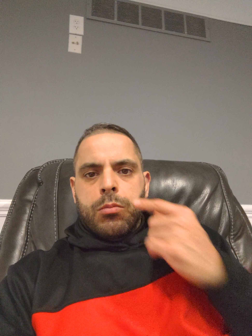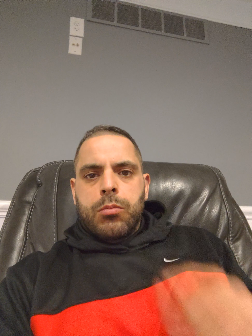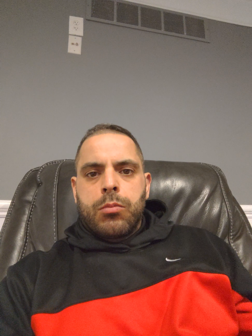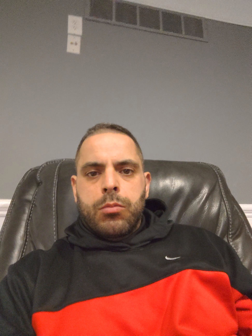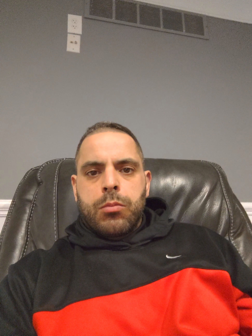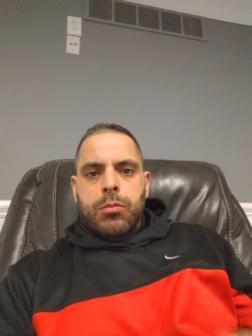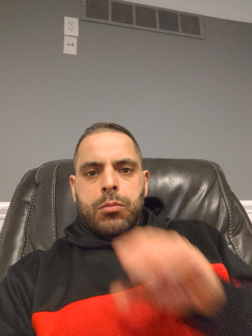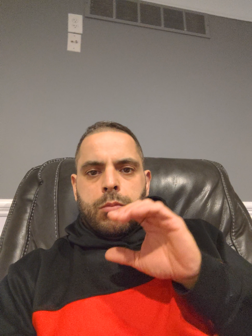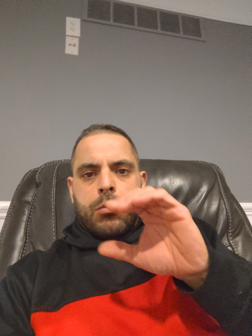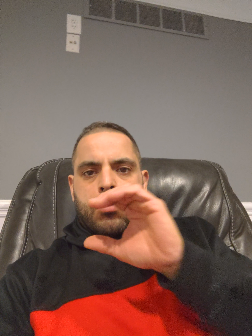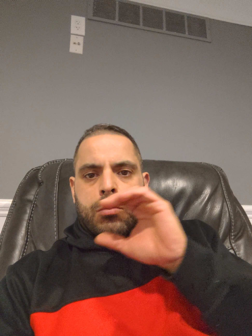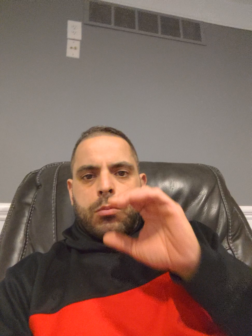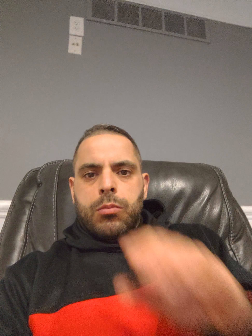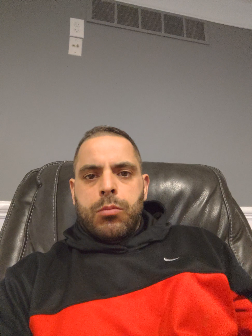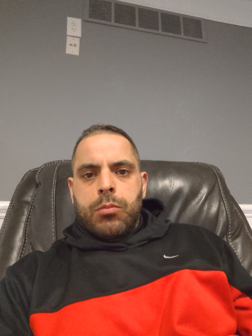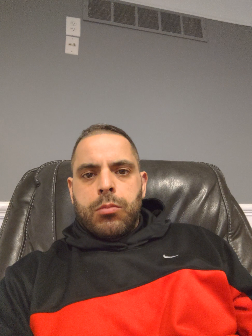chocolate